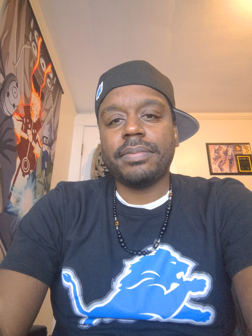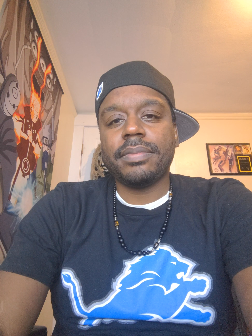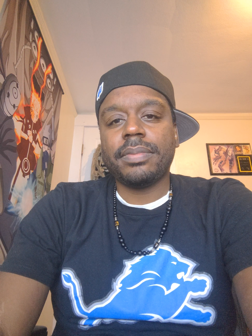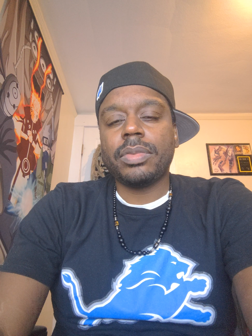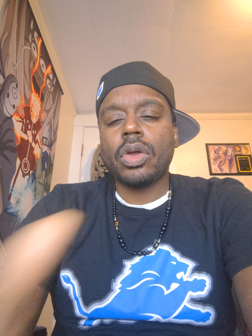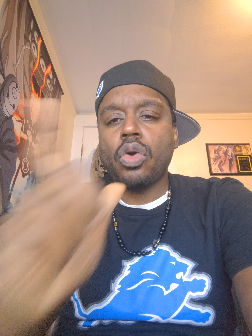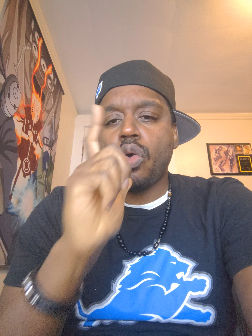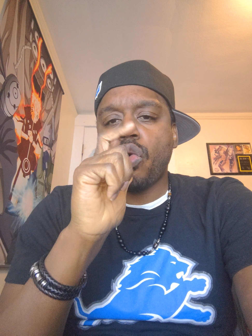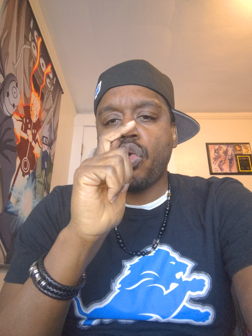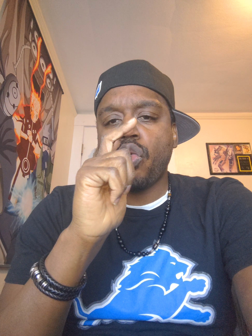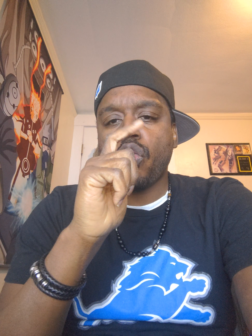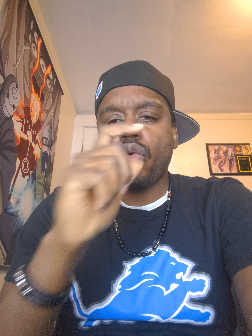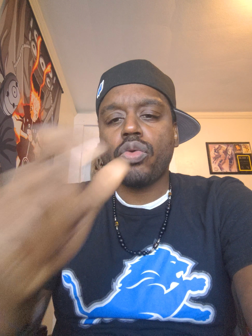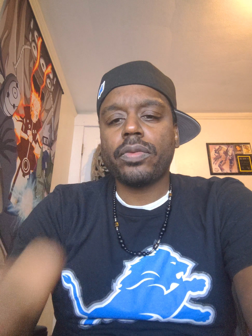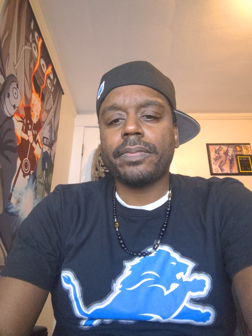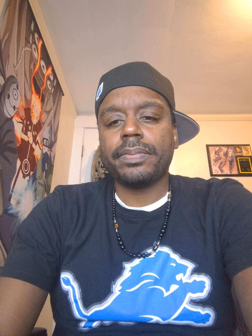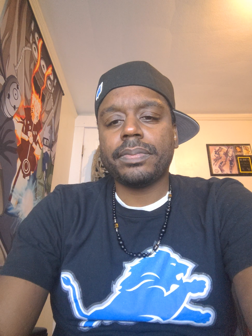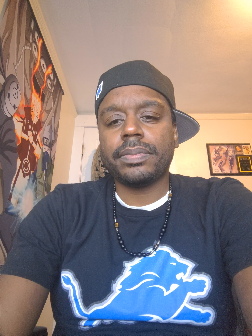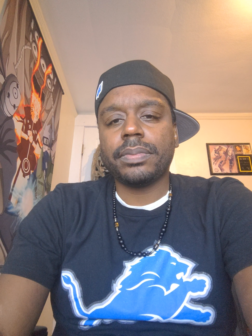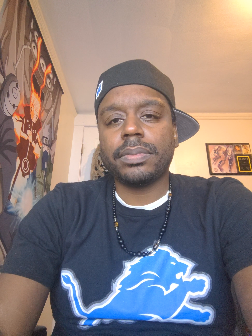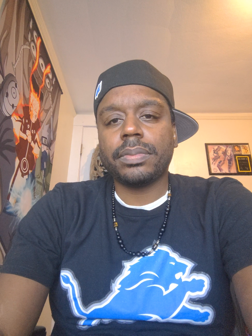who